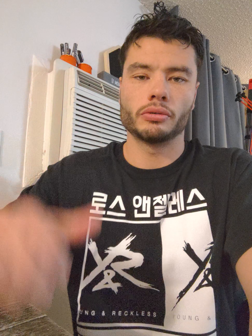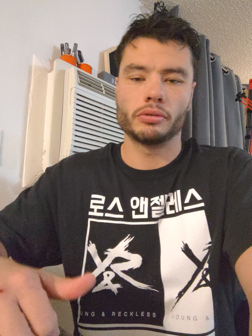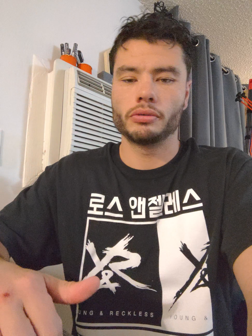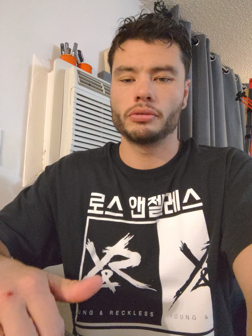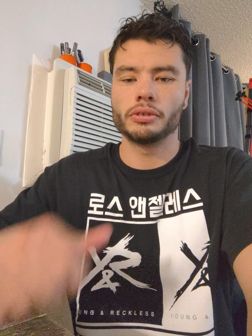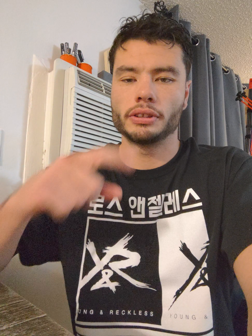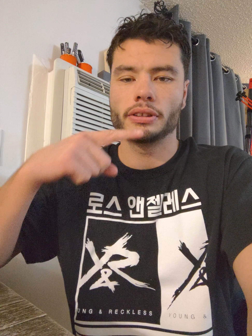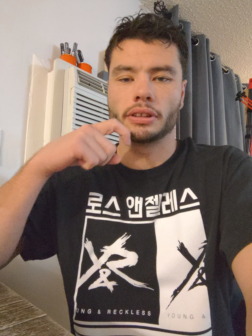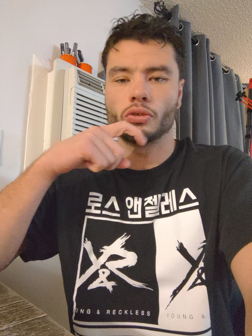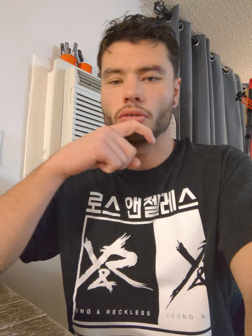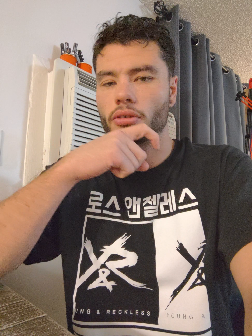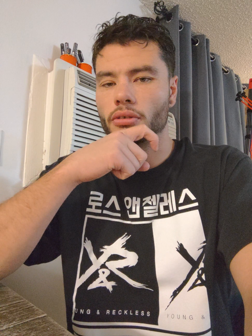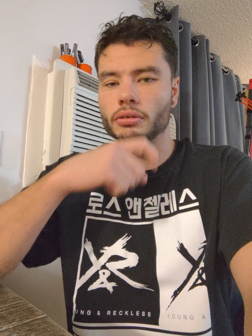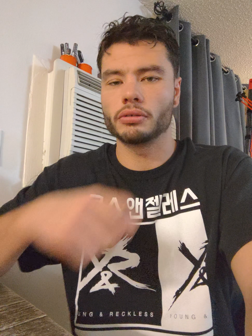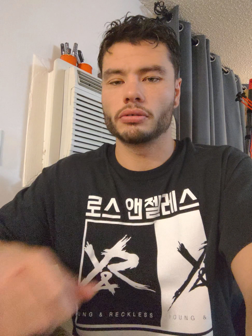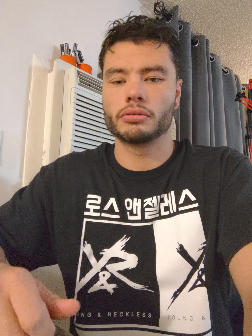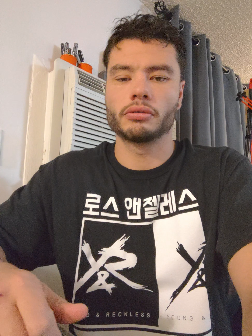cereal